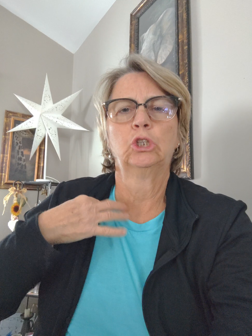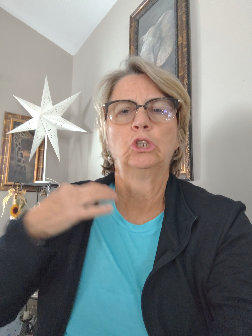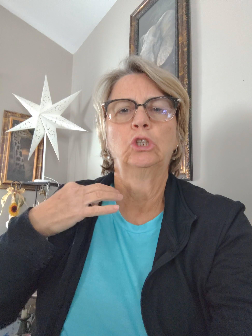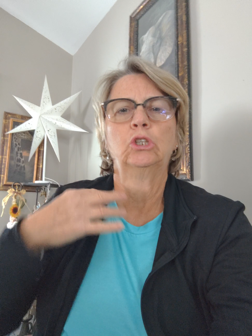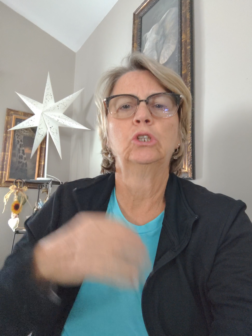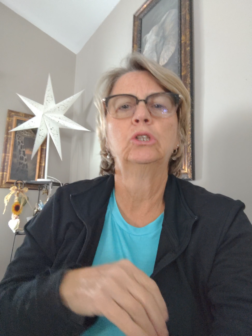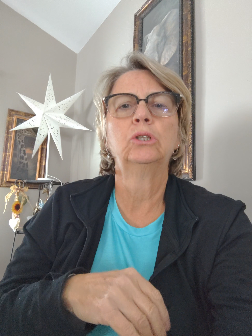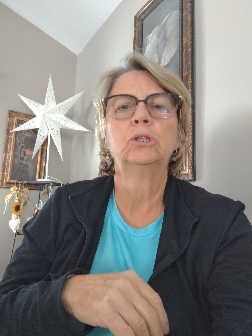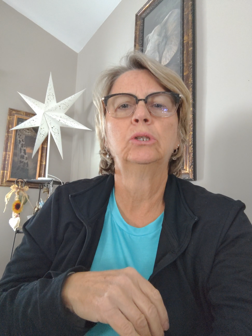shirt